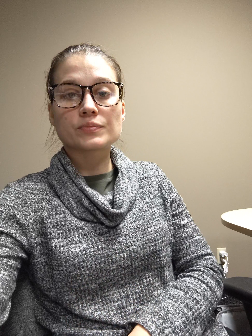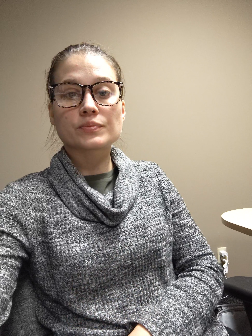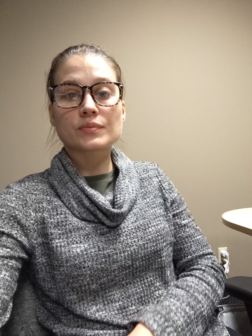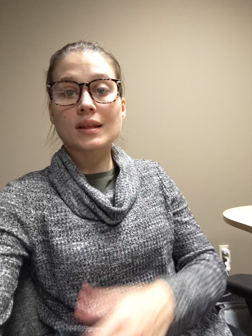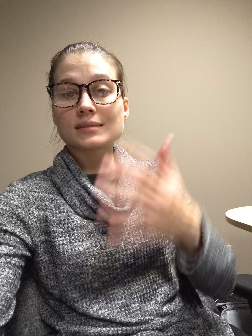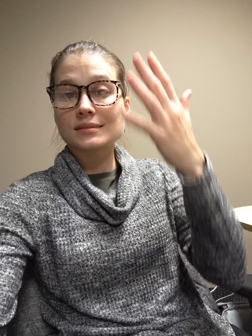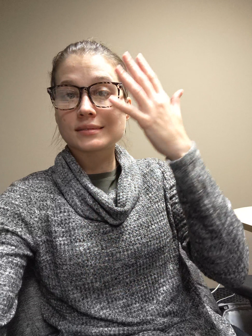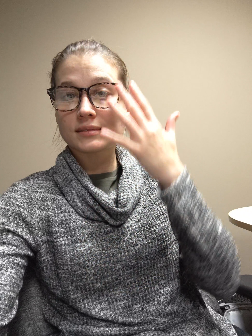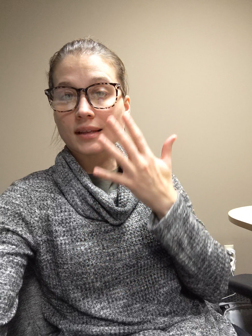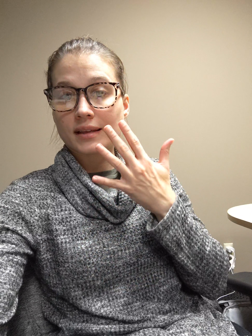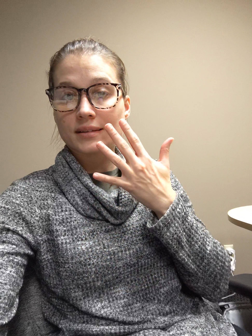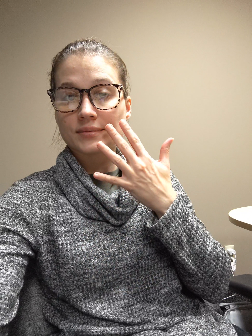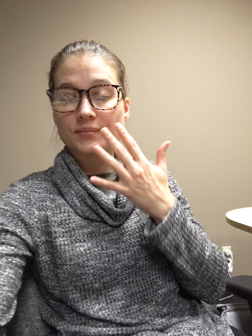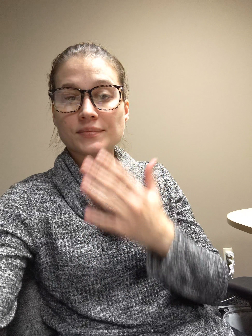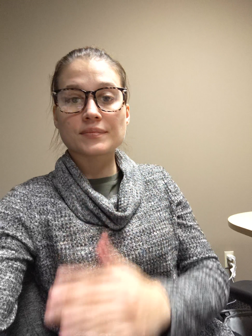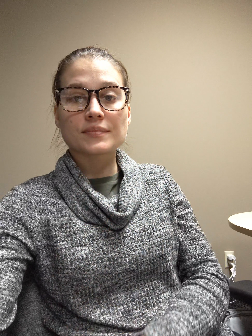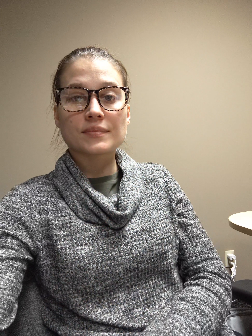sad